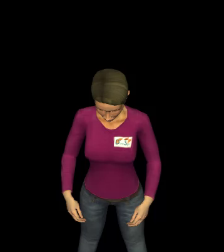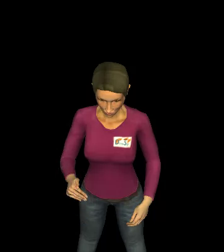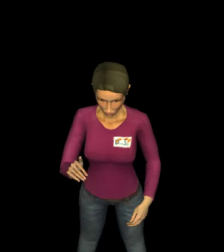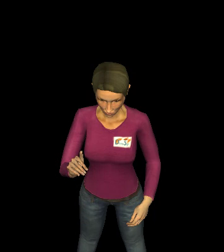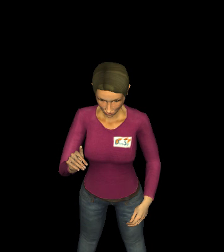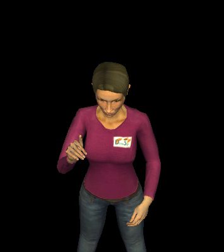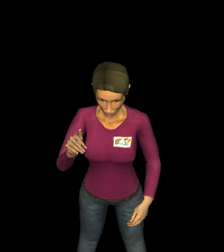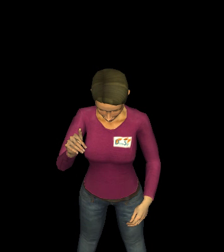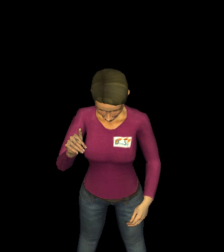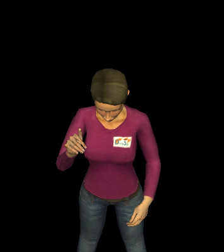يكبر